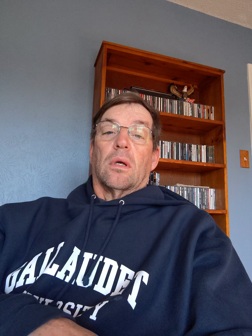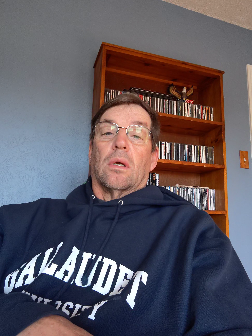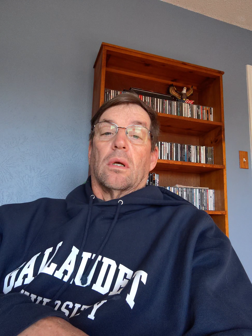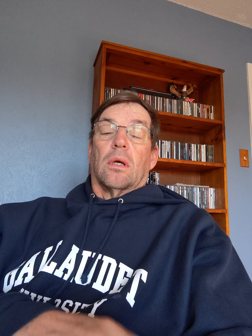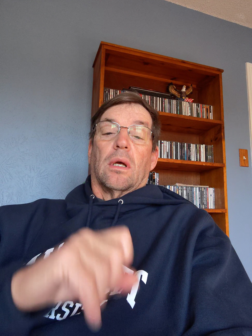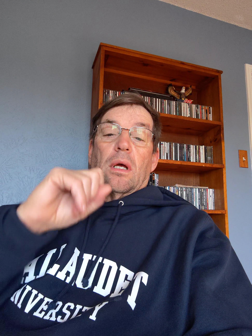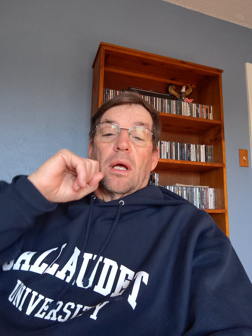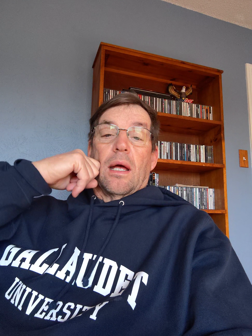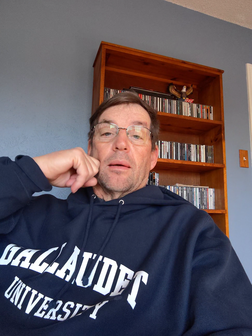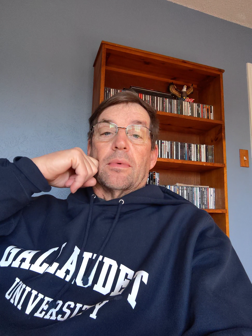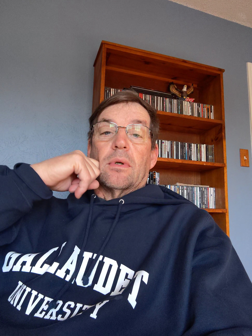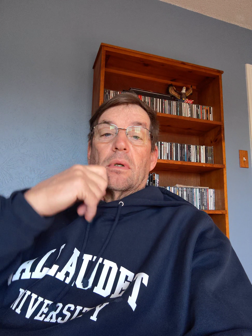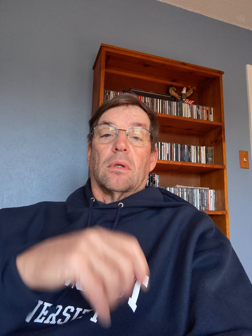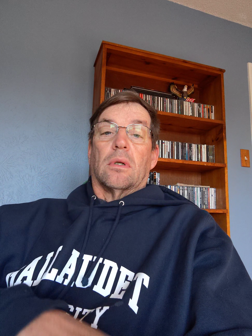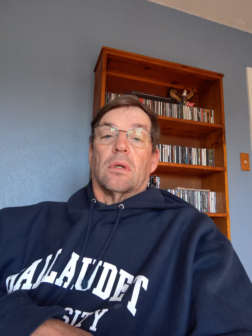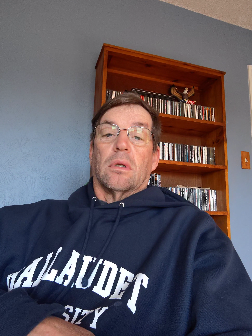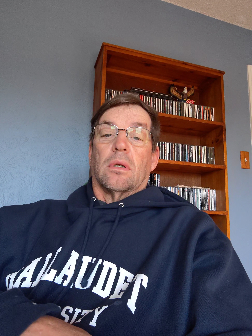apple